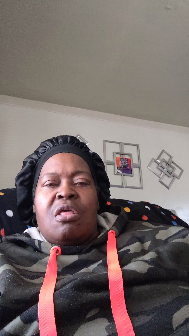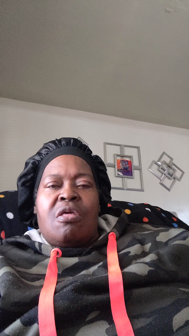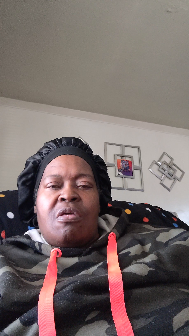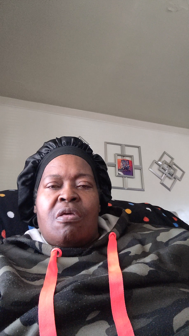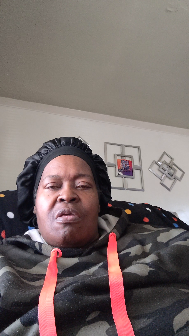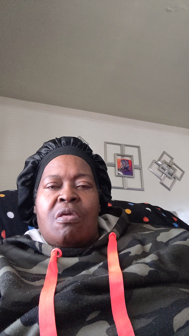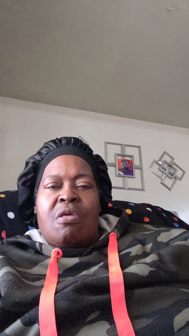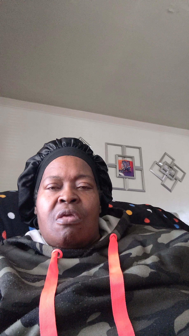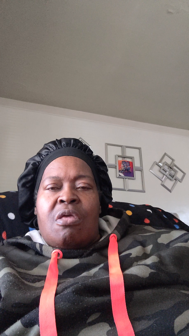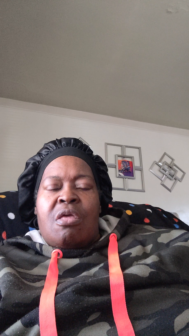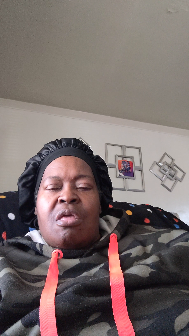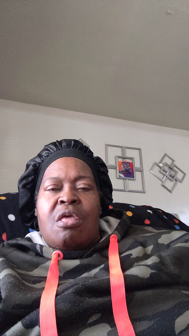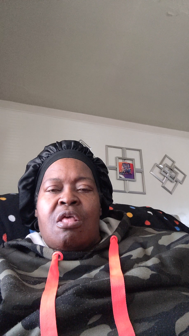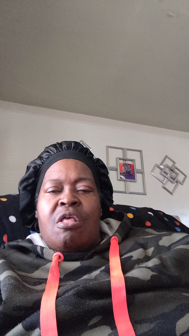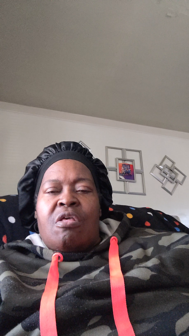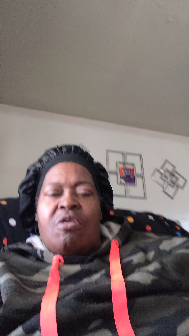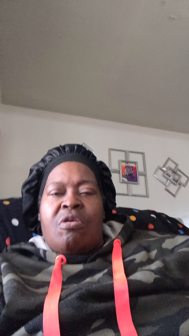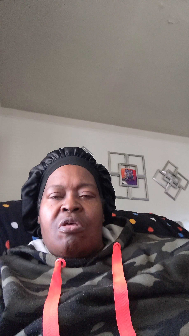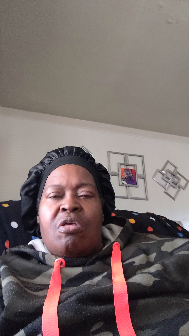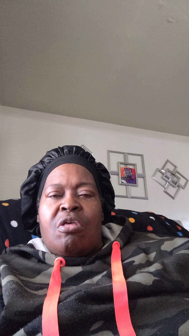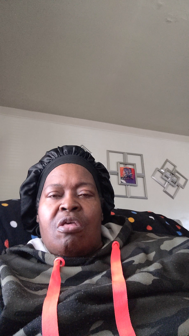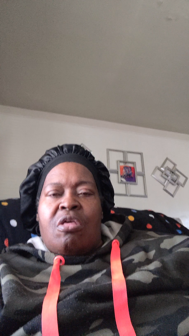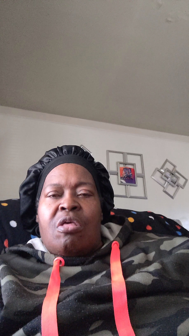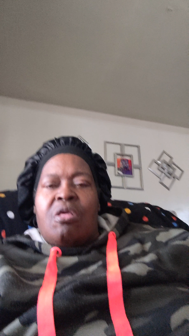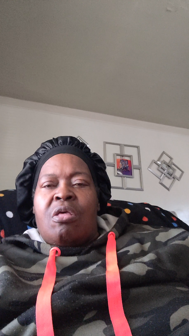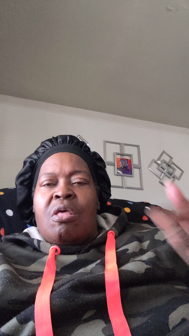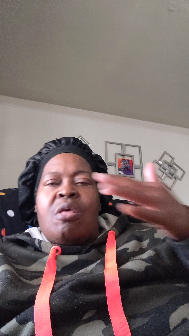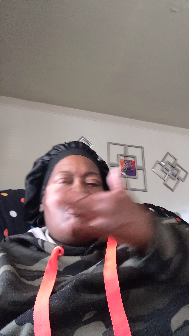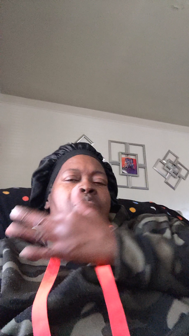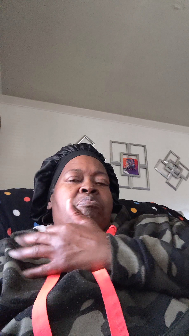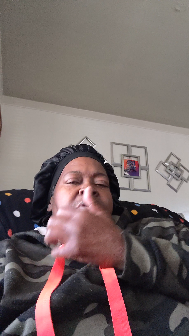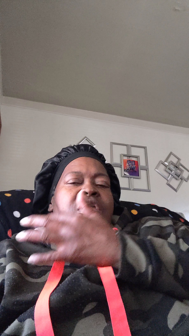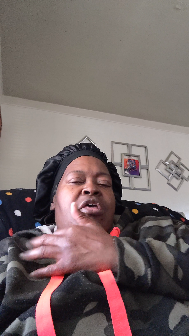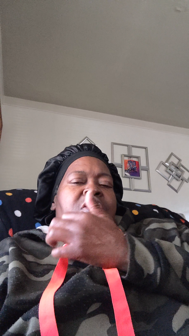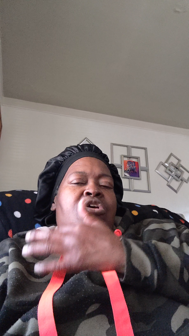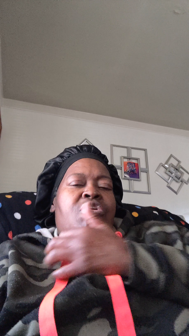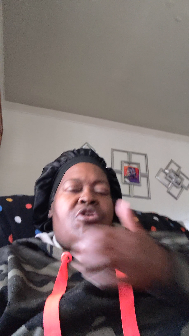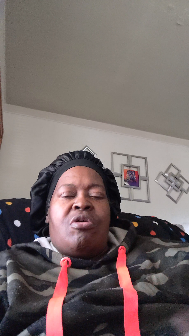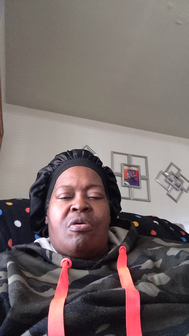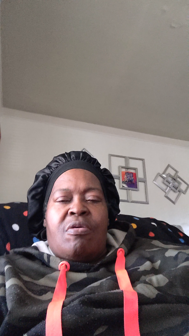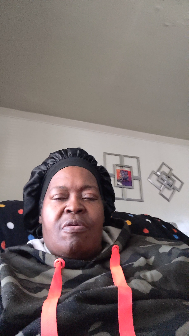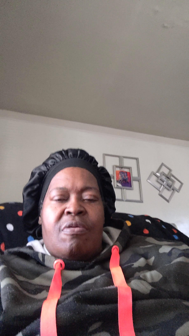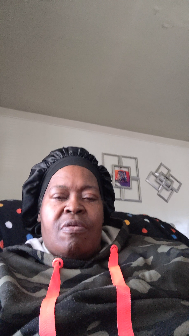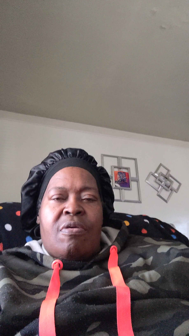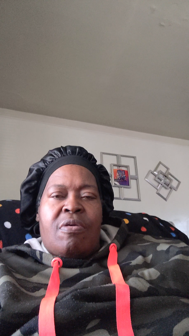bear